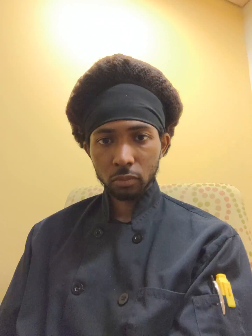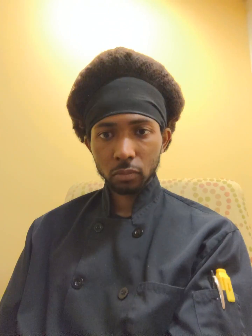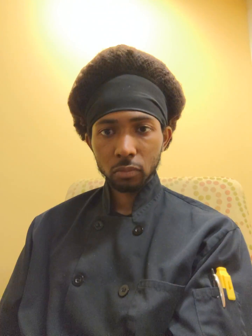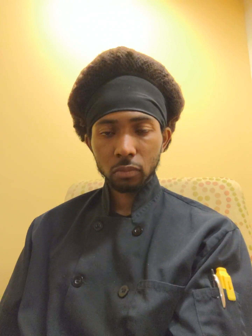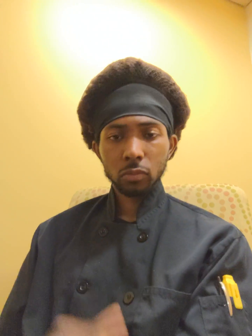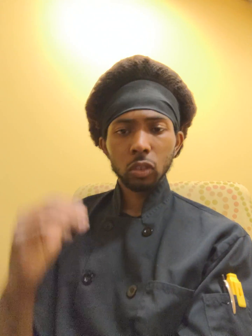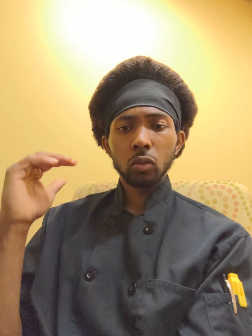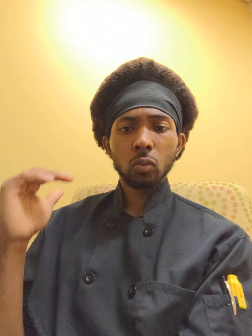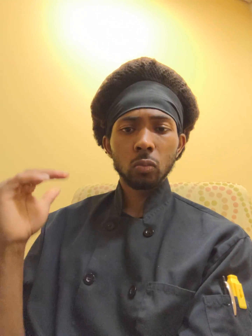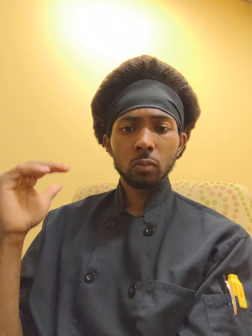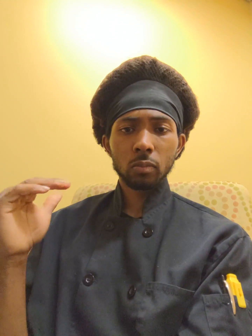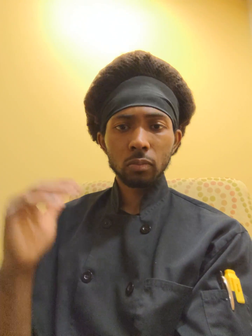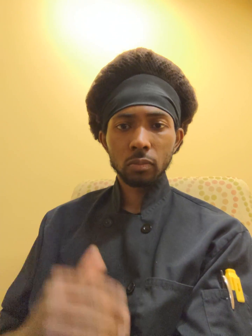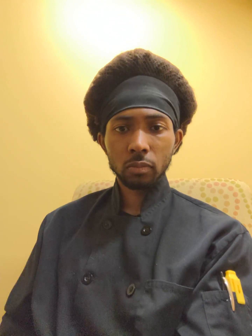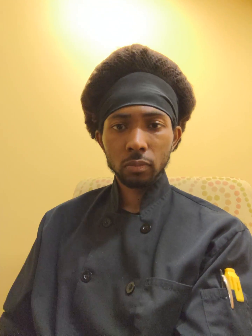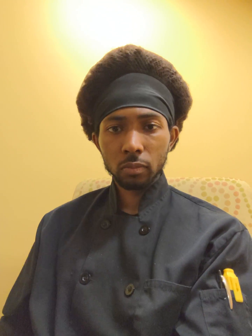short